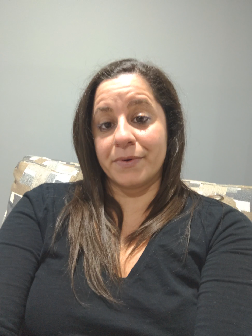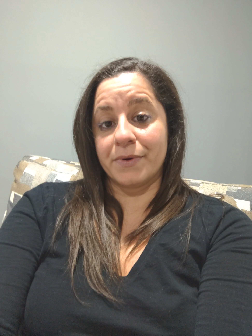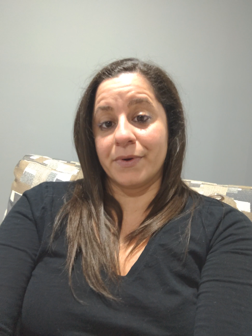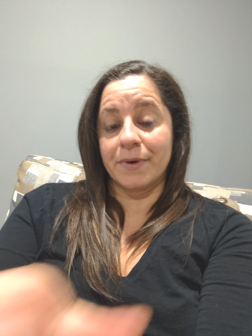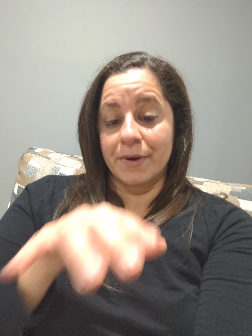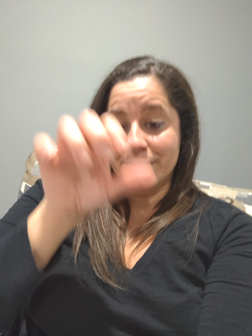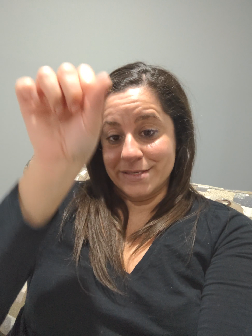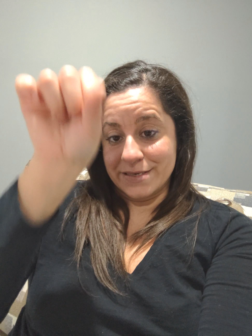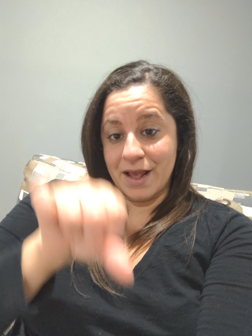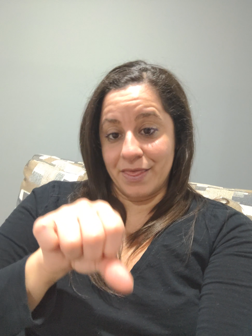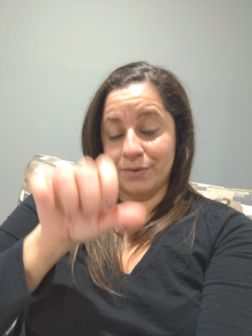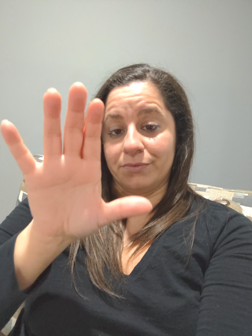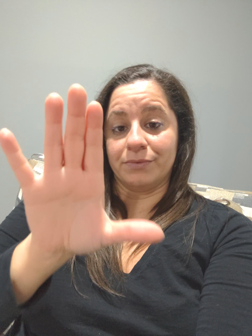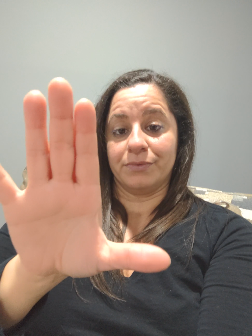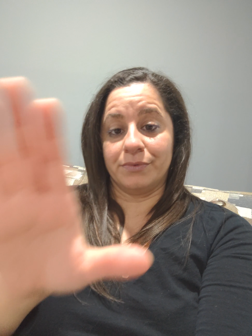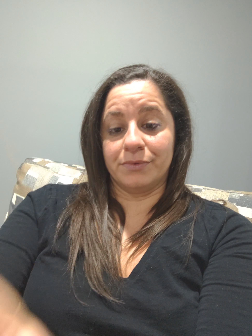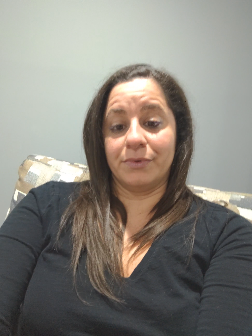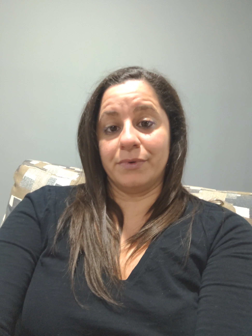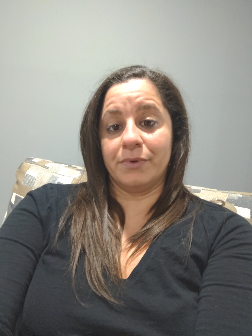mitten